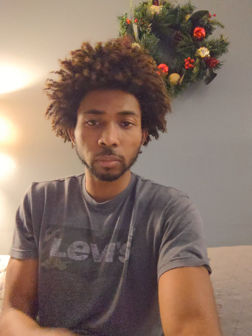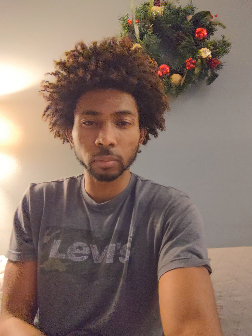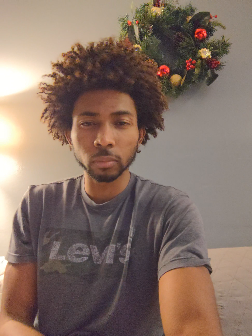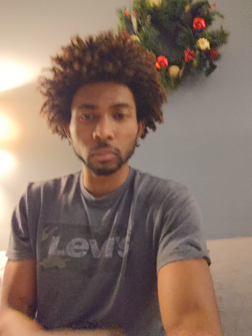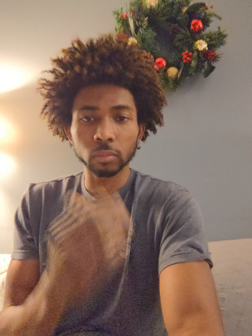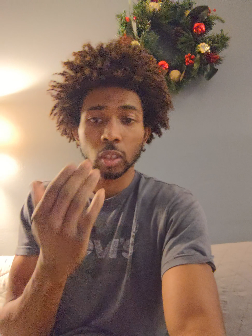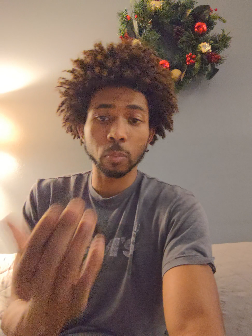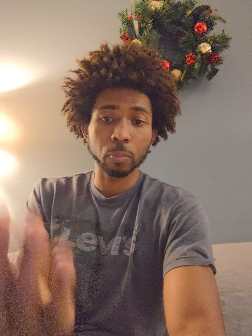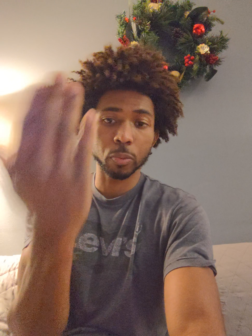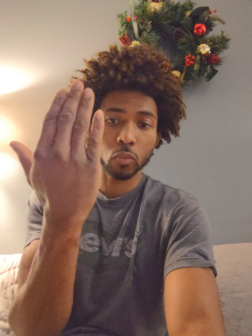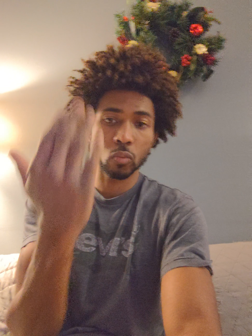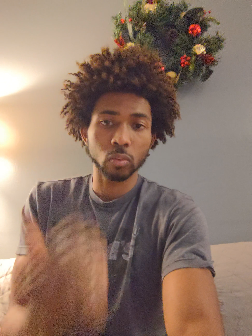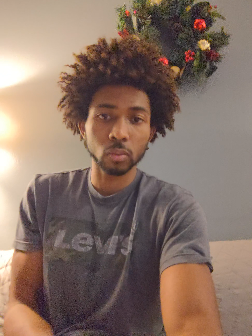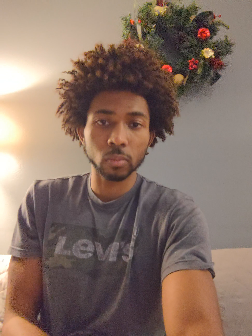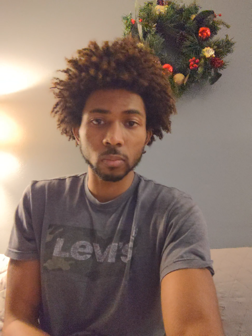morning